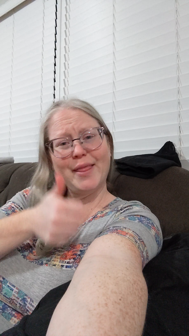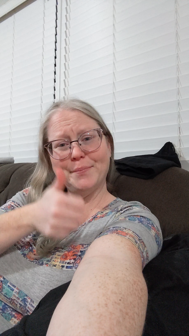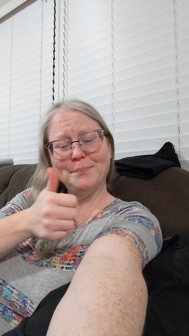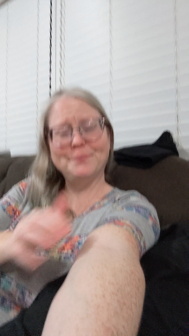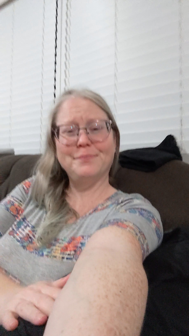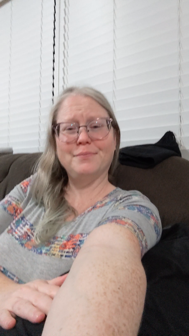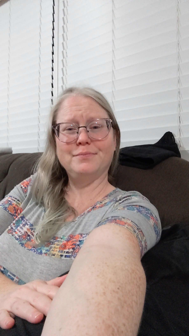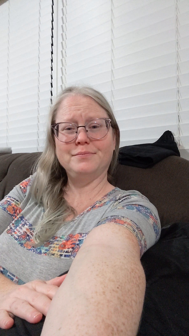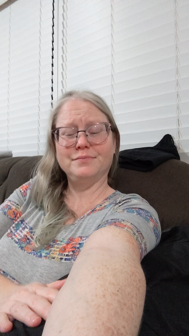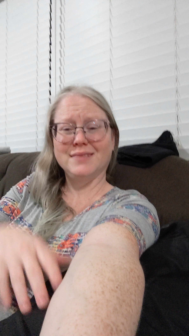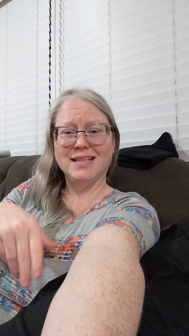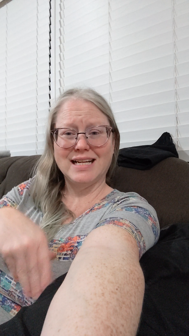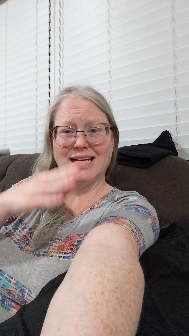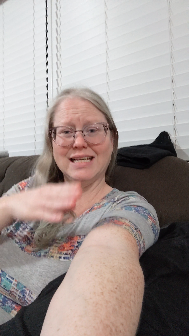kick